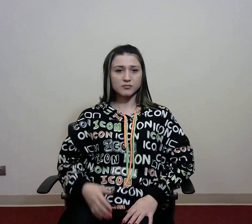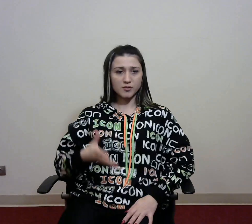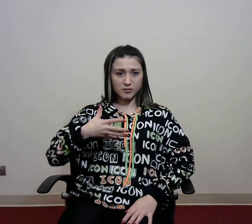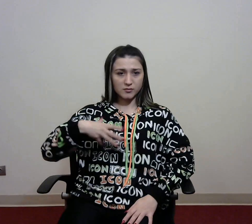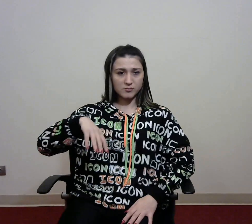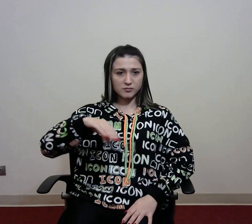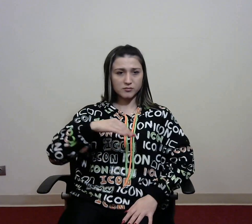biz